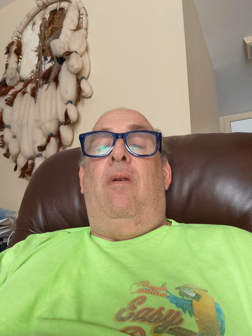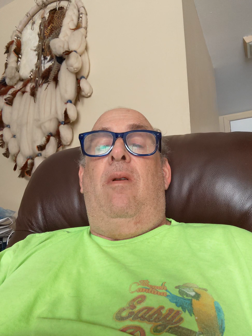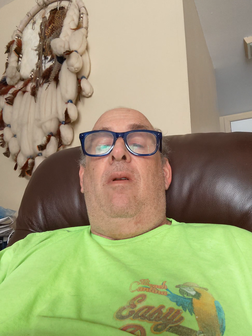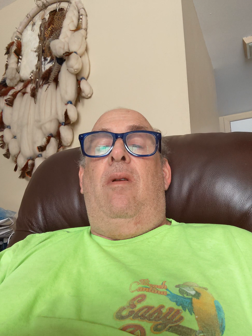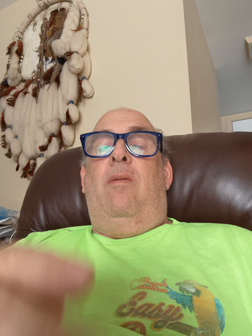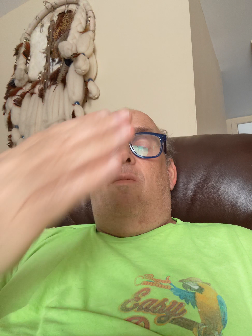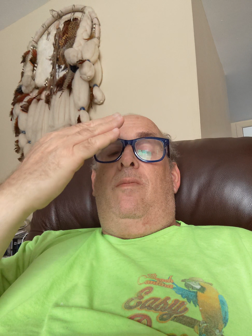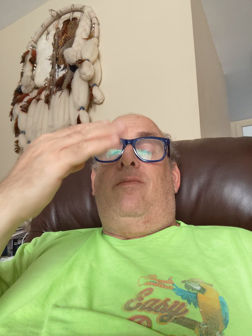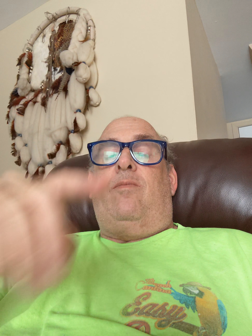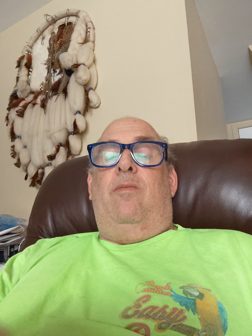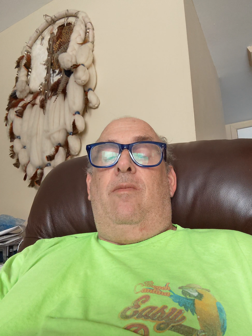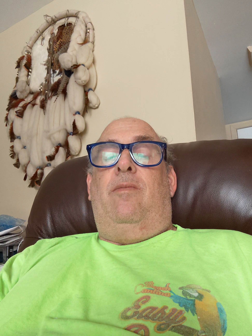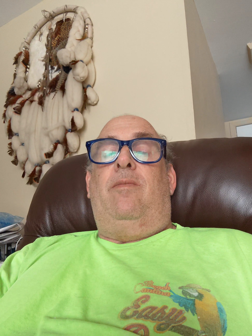morning